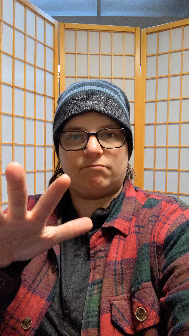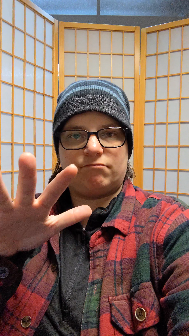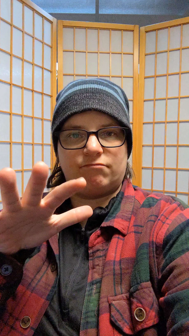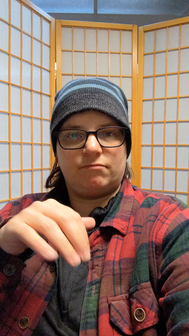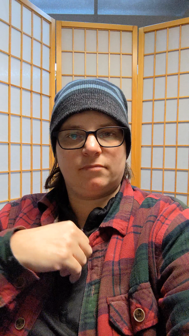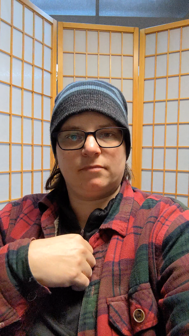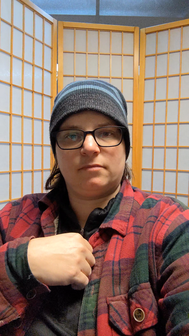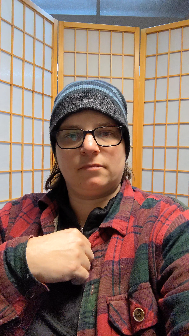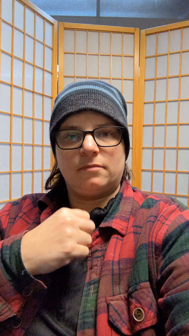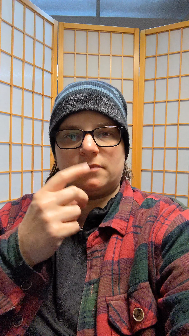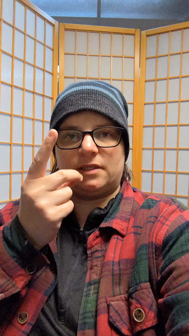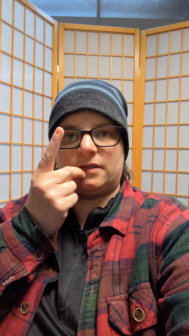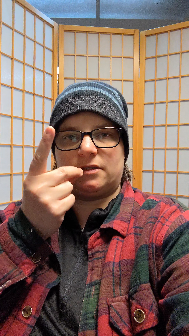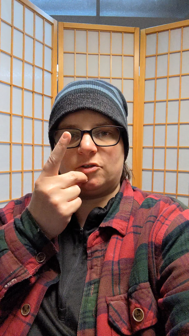dinner